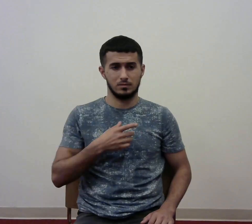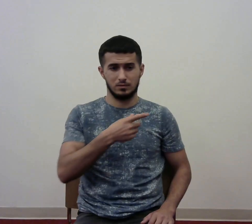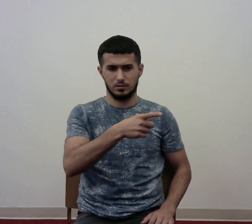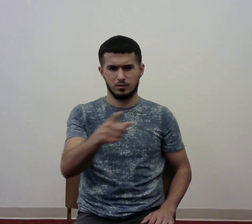siz